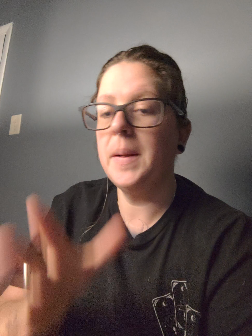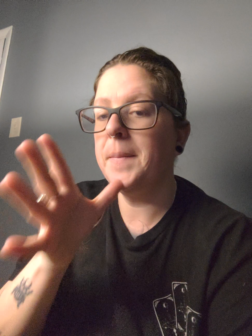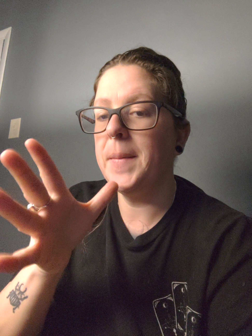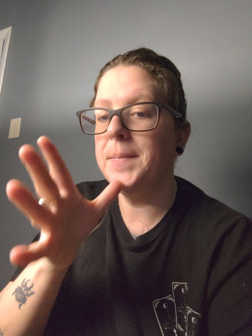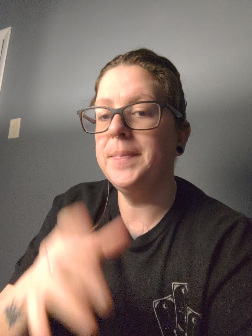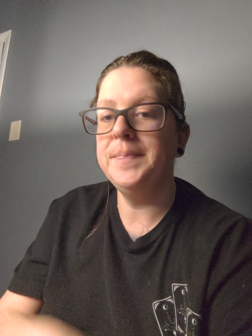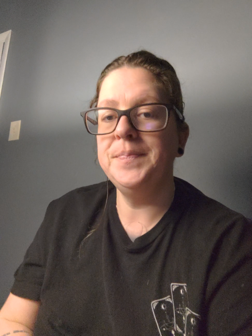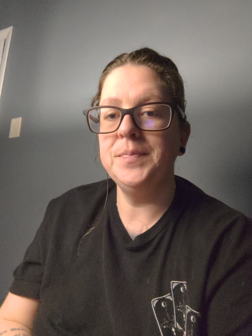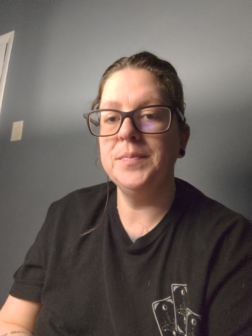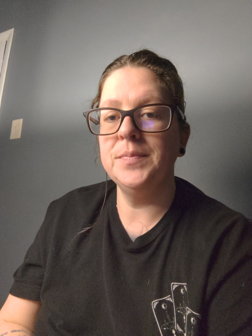mom